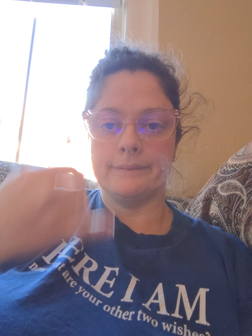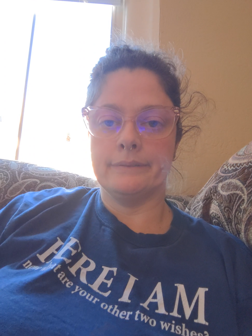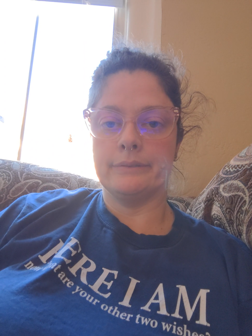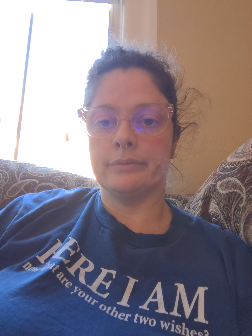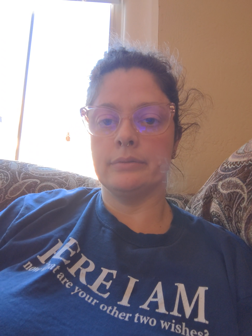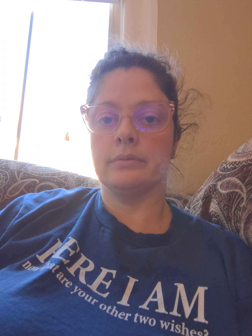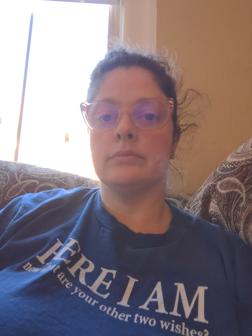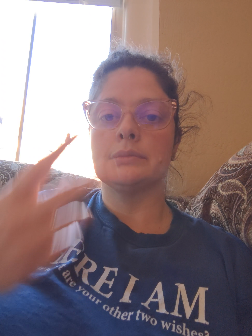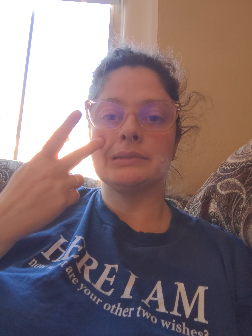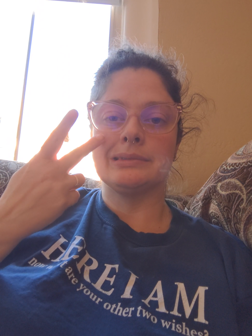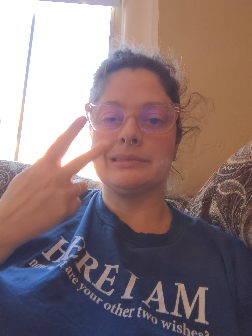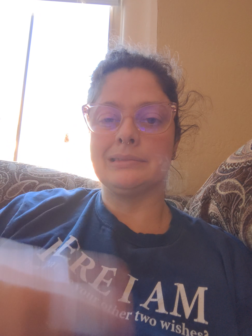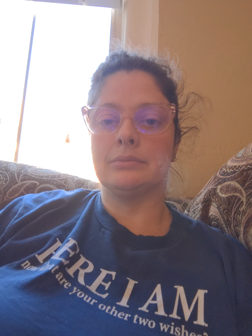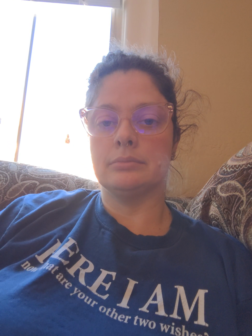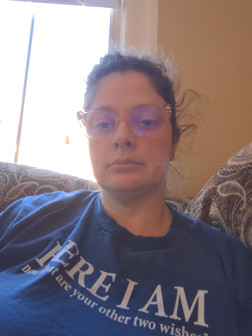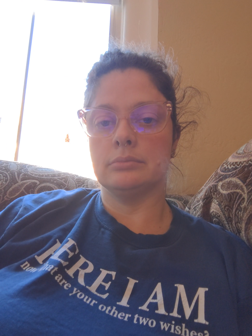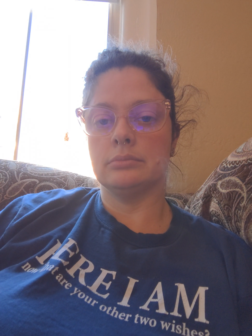see